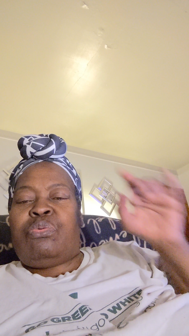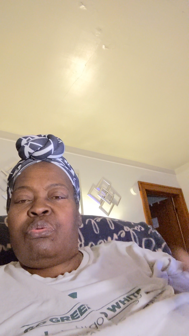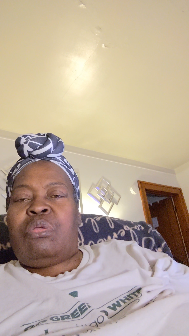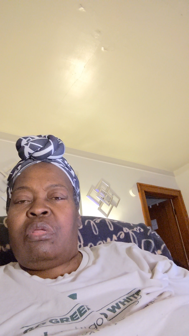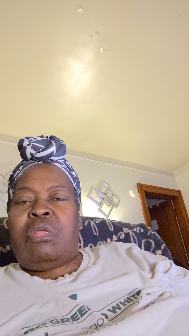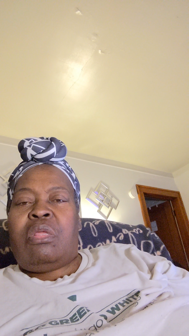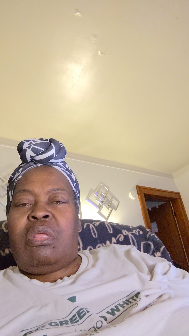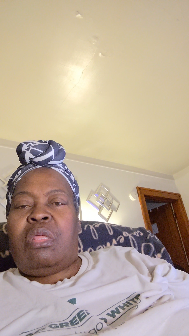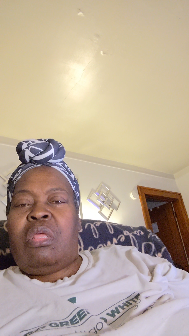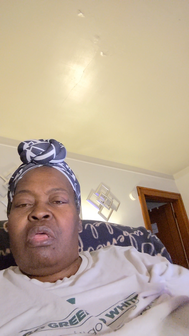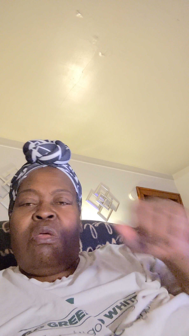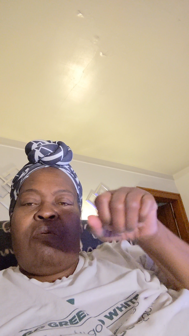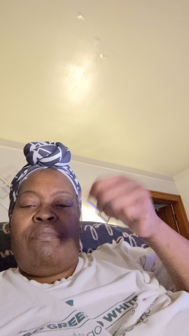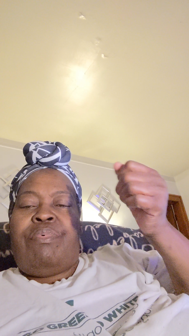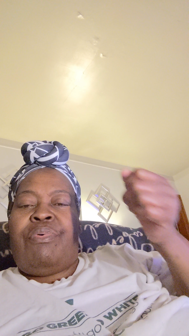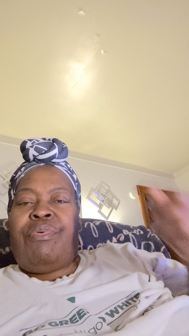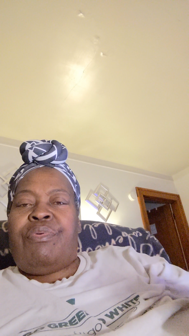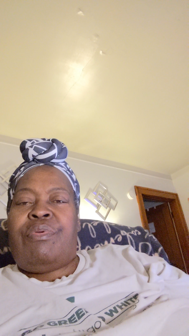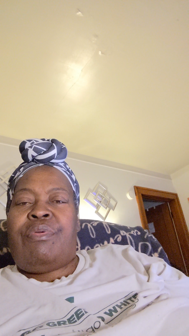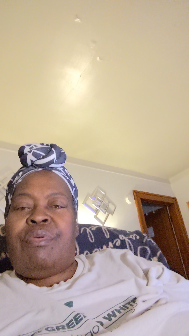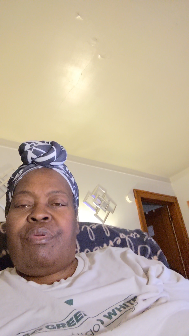broken